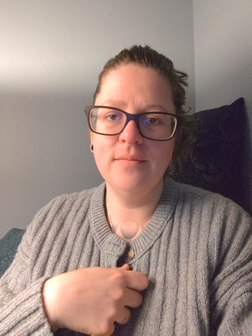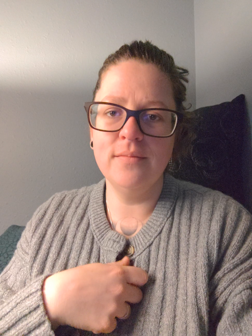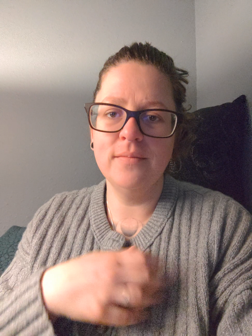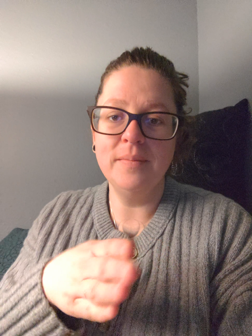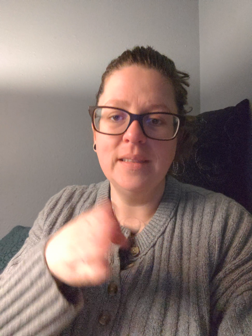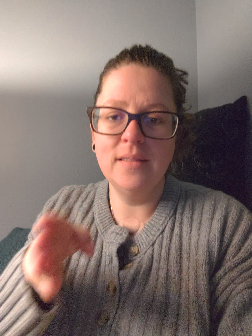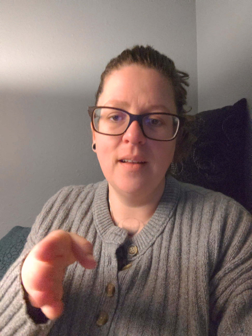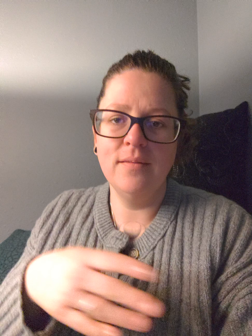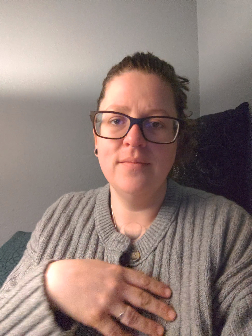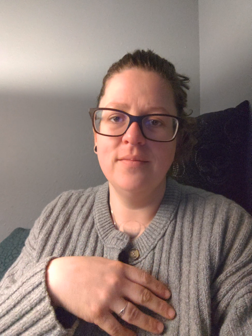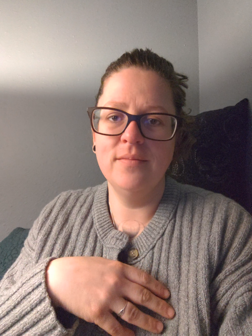beside